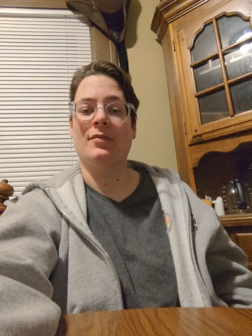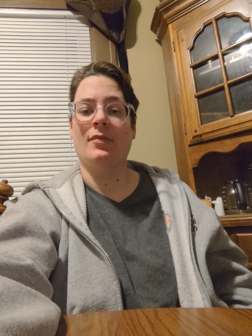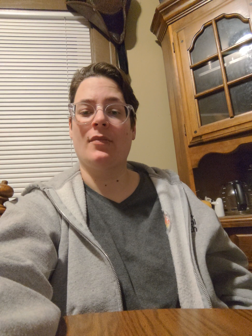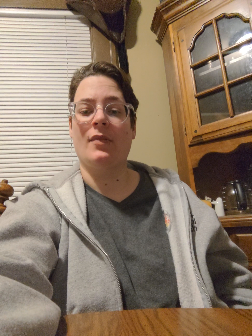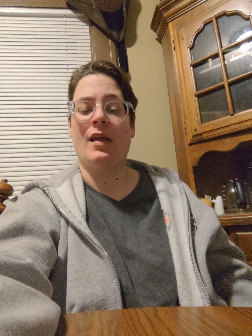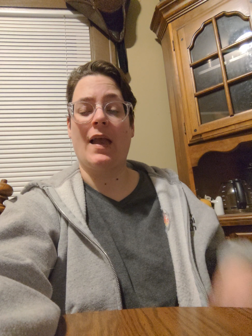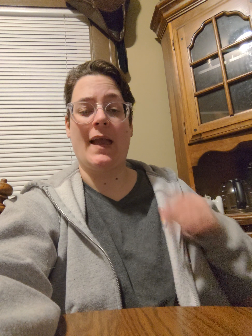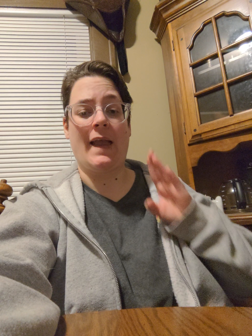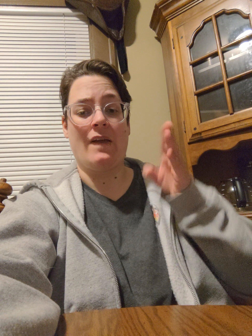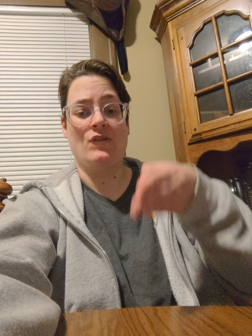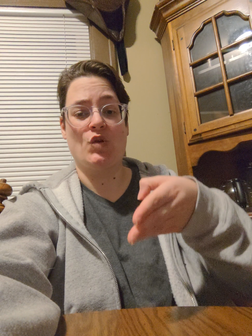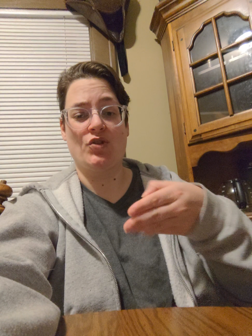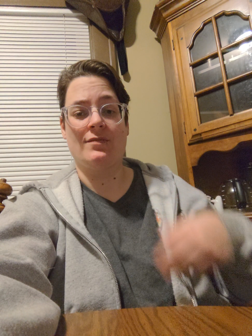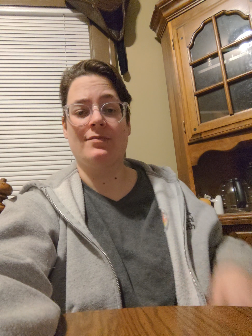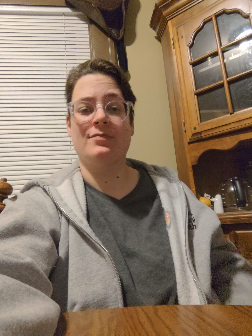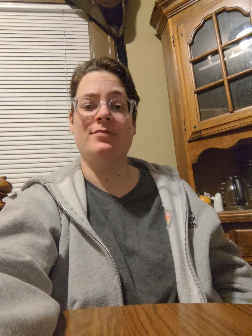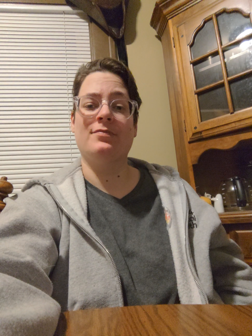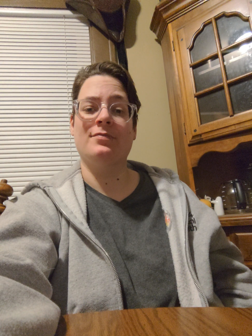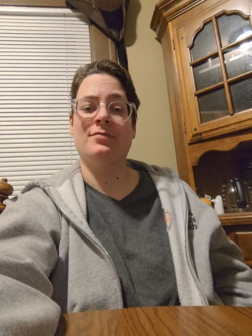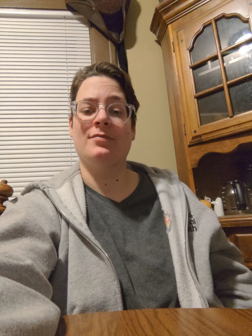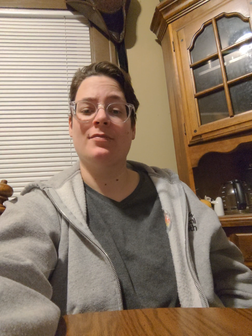after